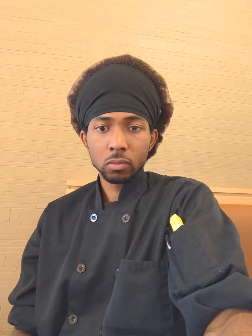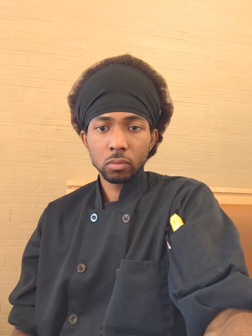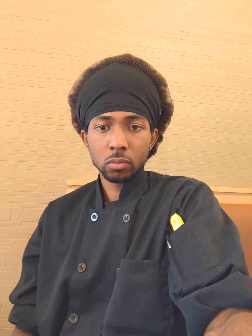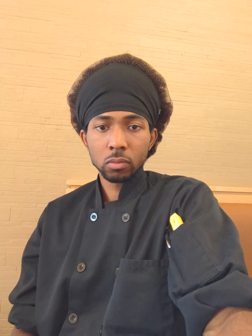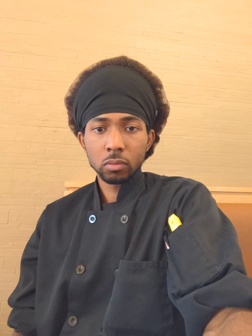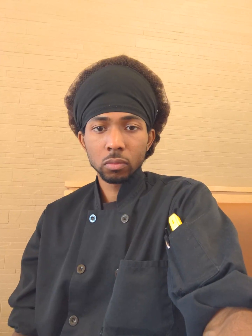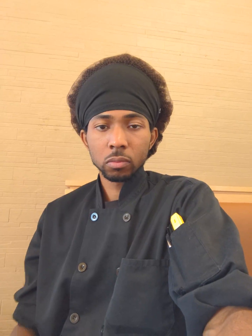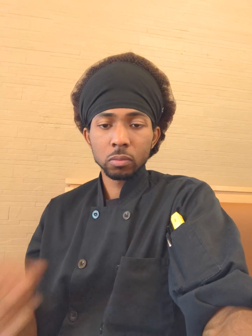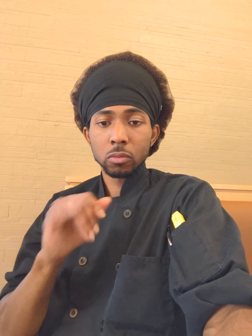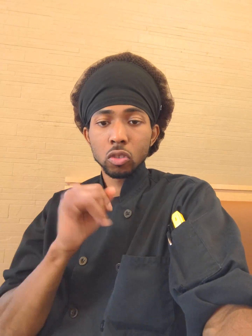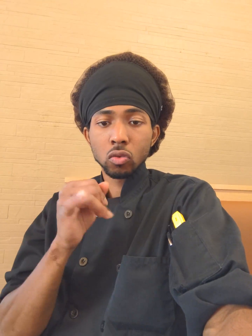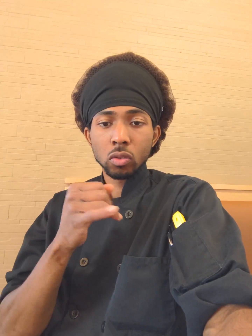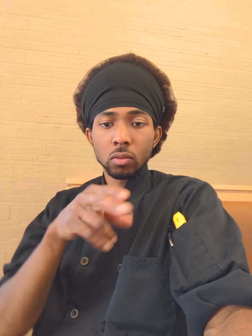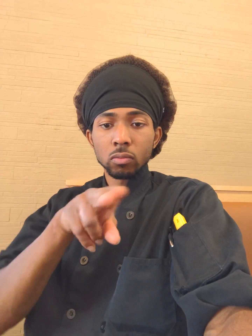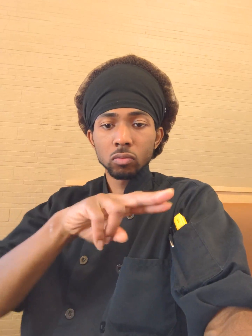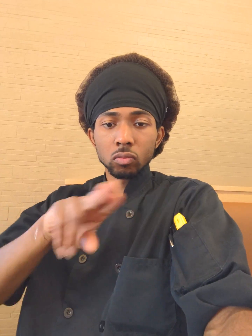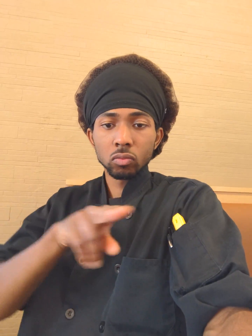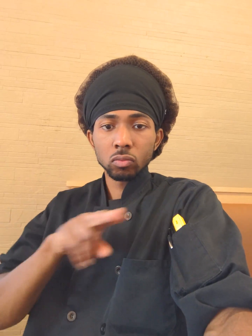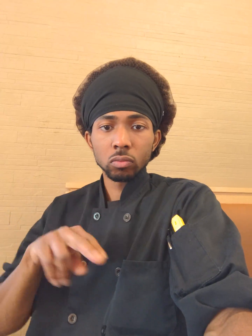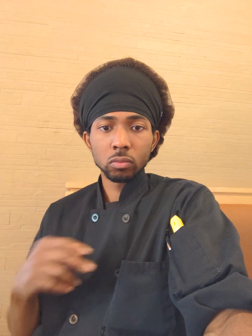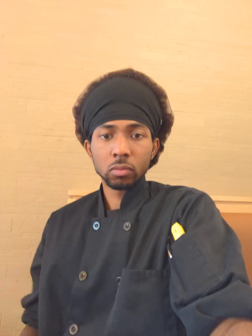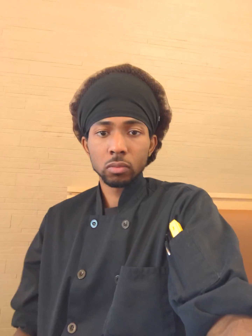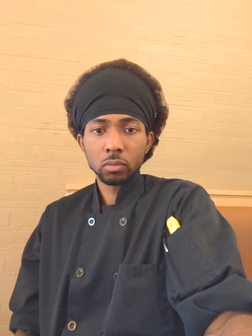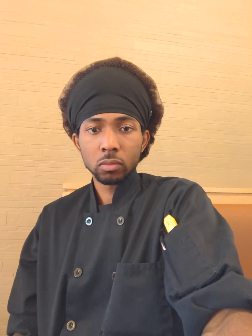jelly